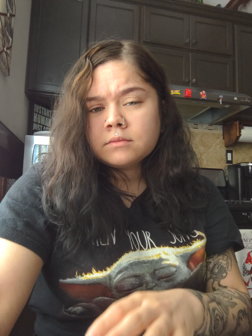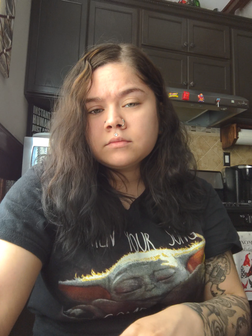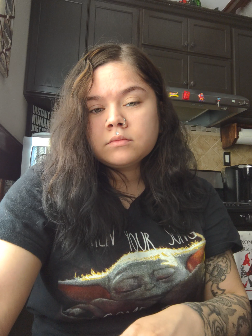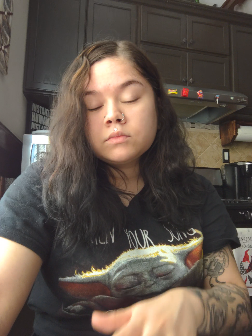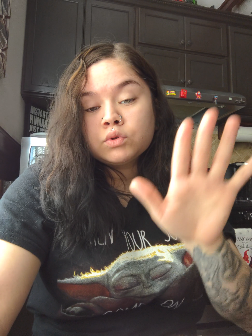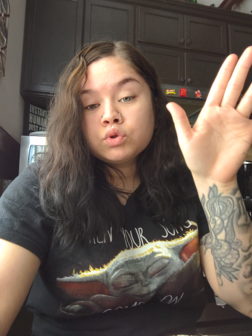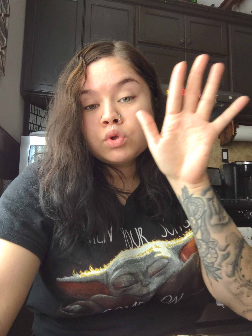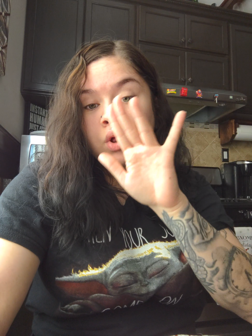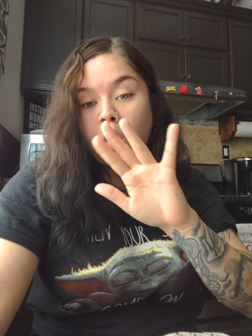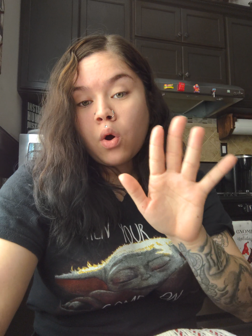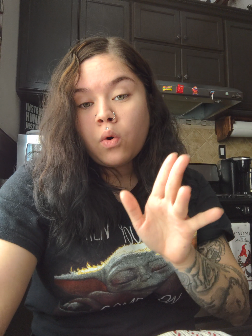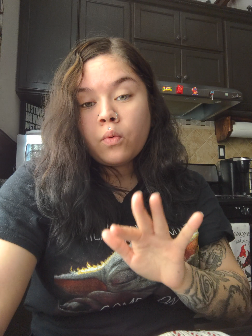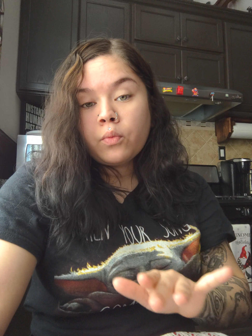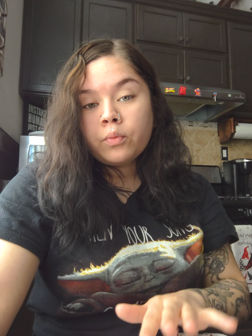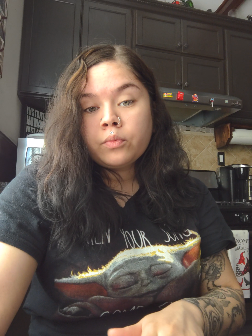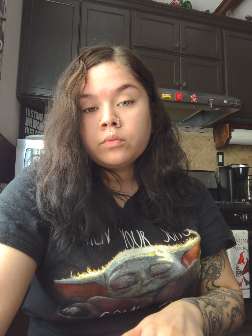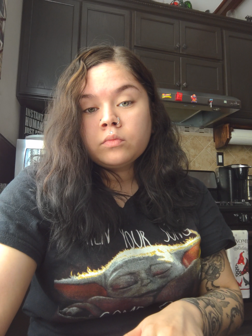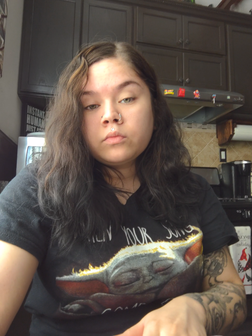snow